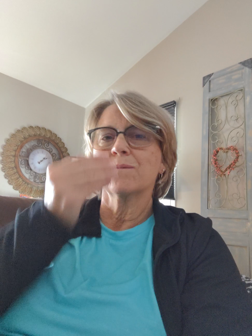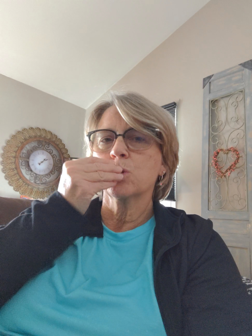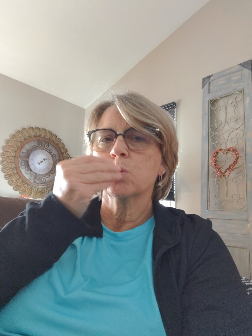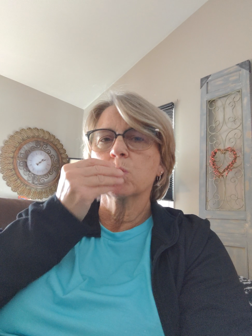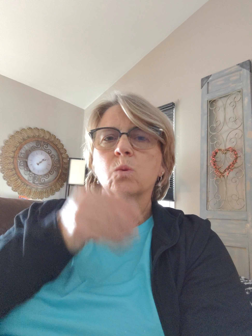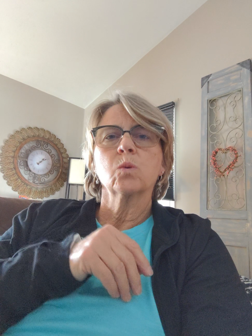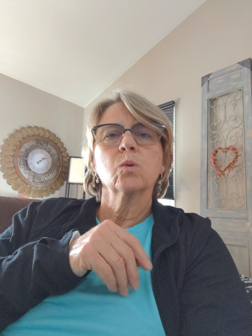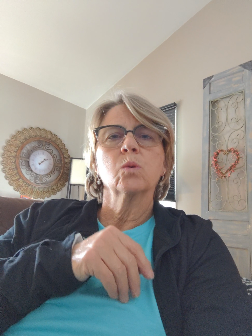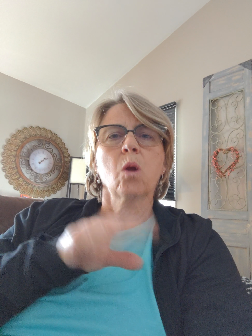food